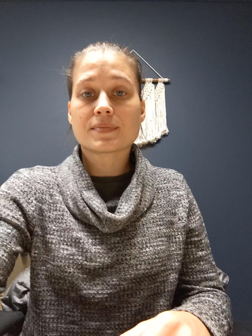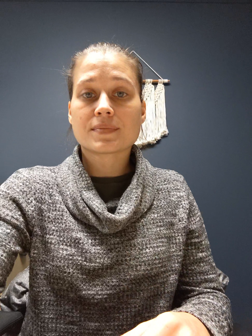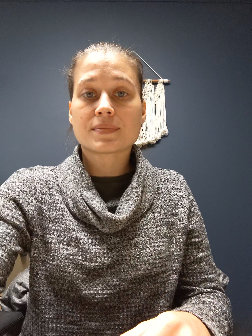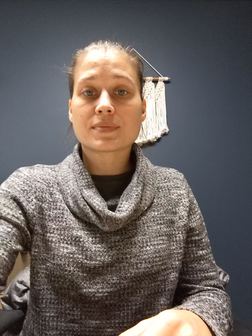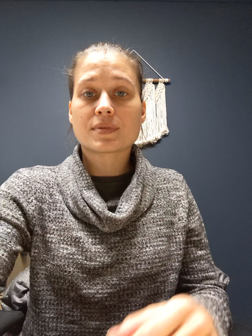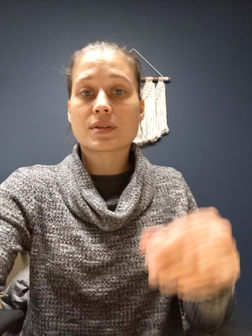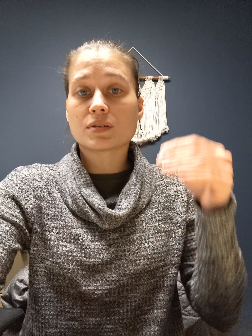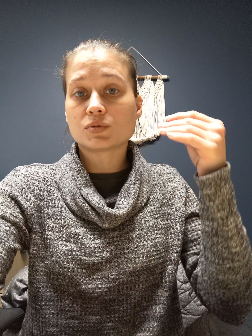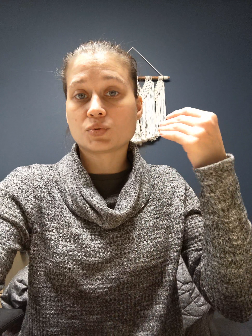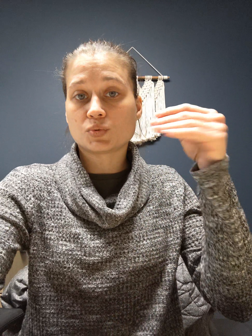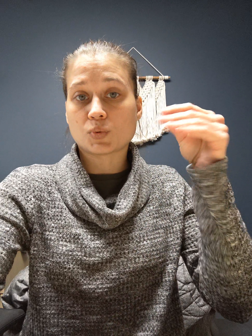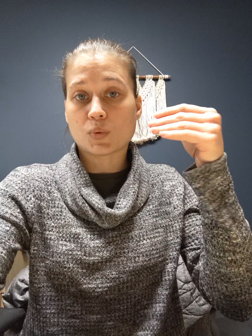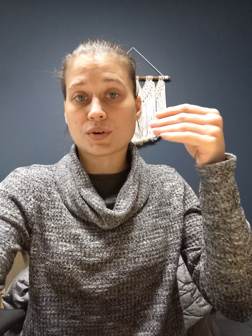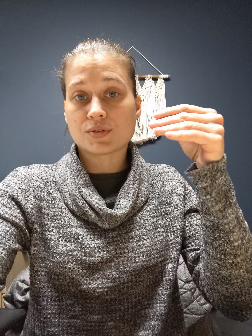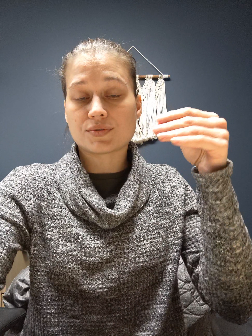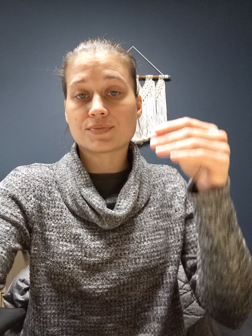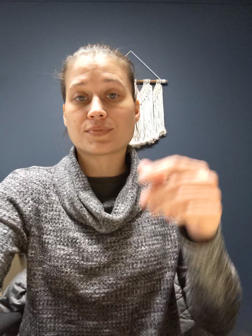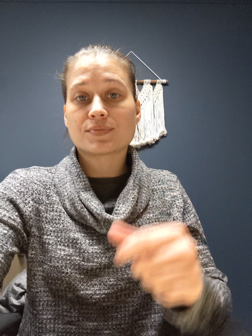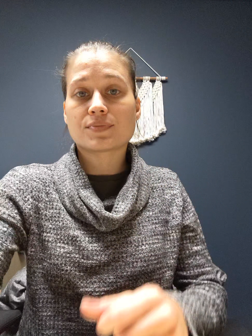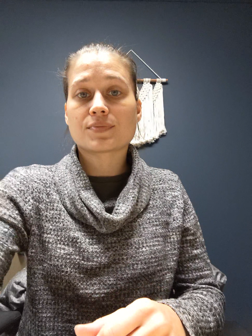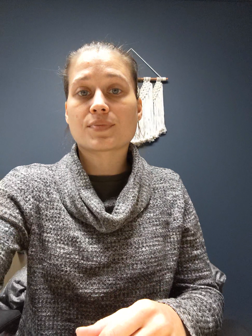store